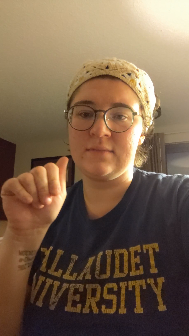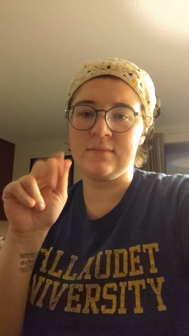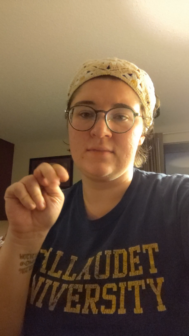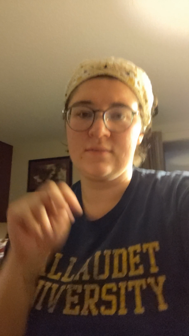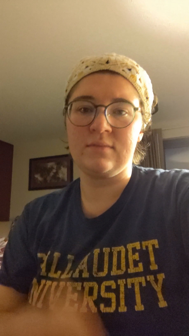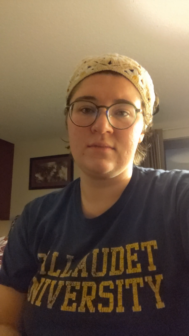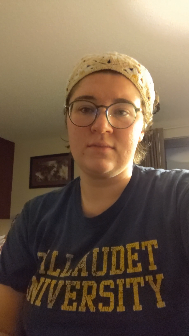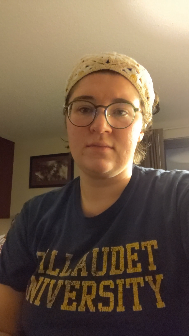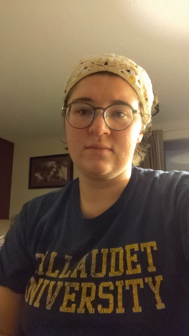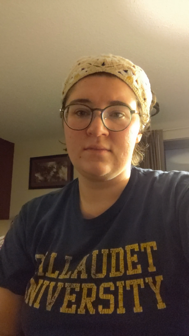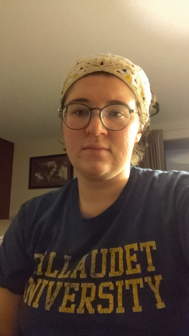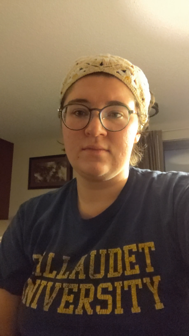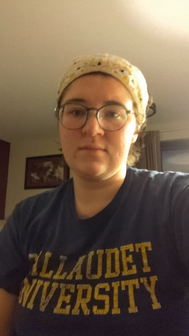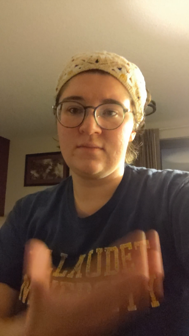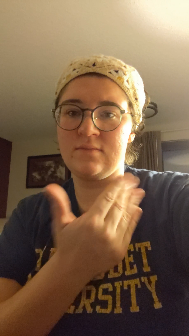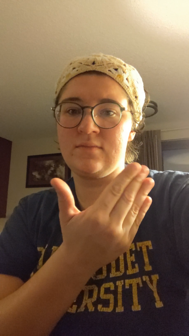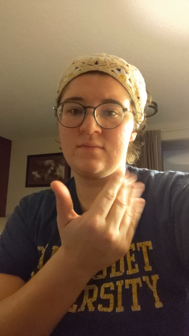butterfly